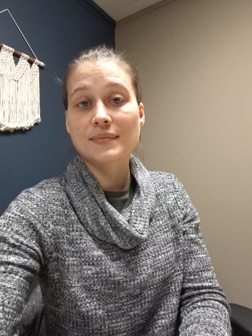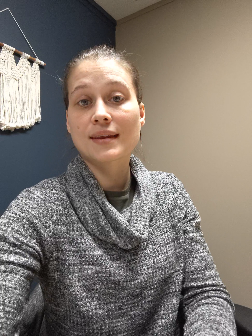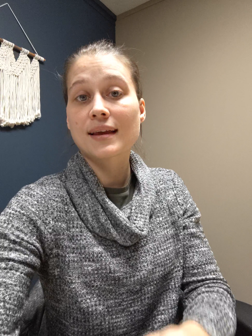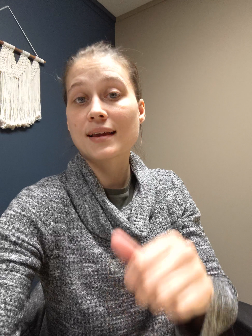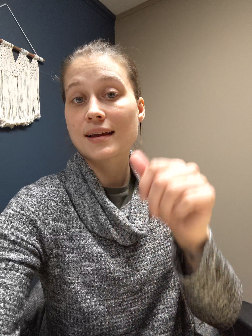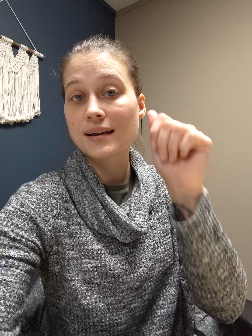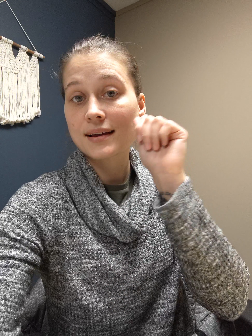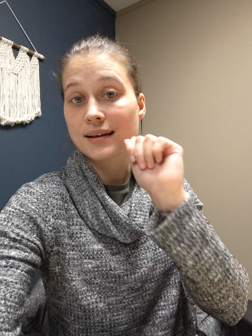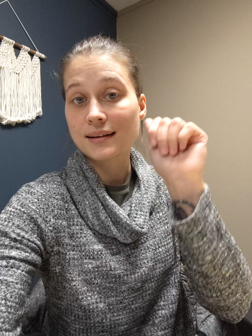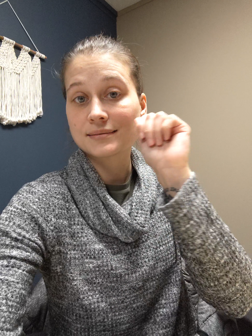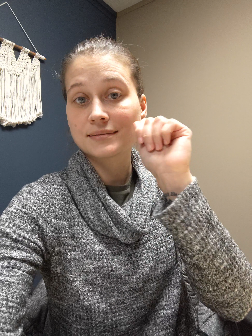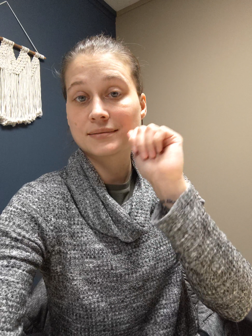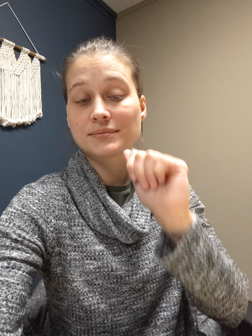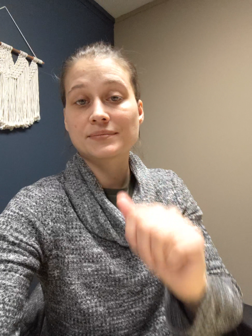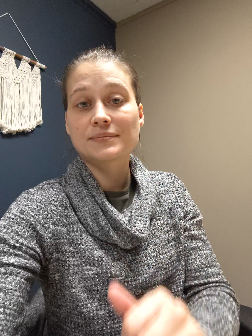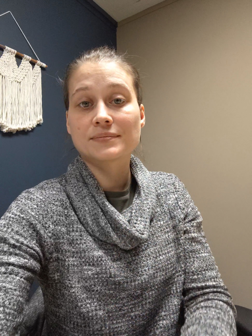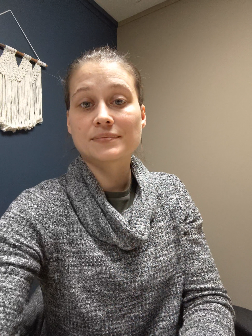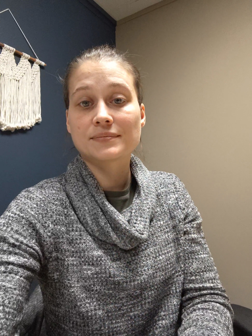aunt